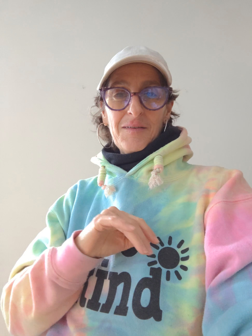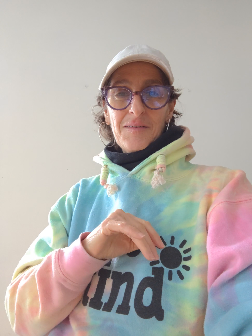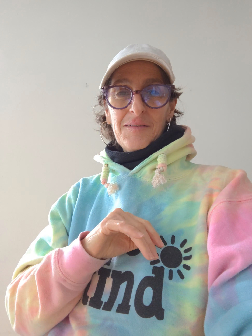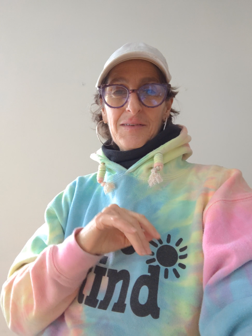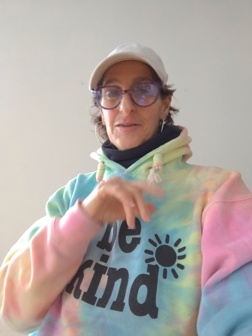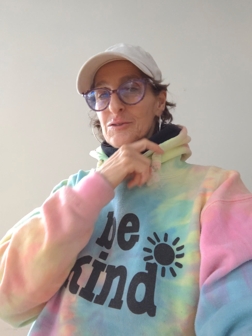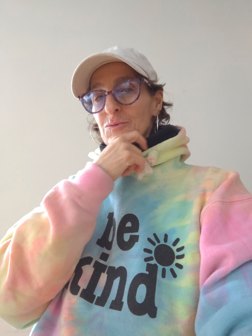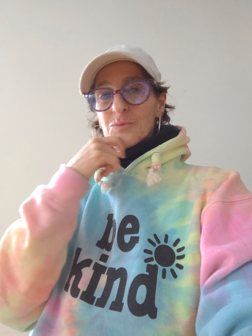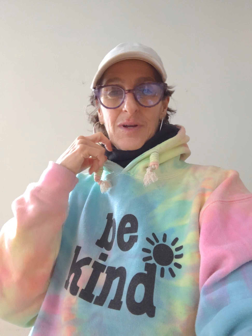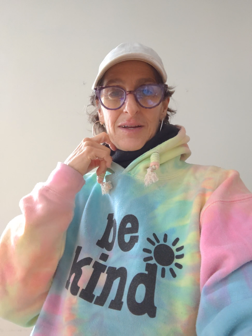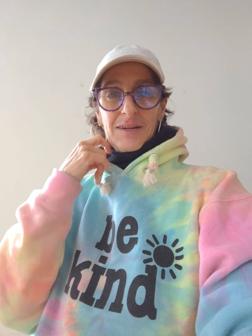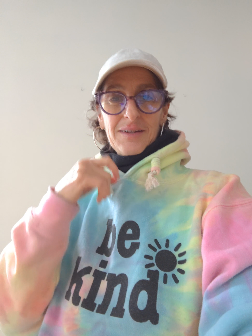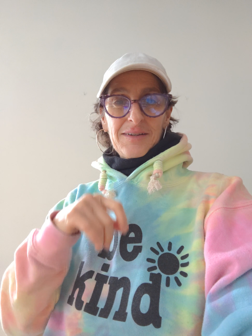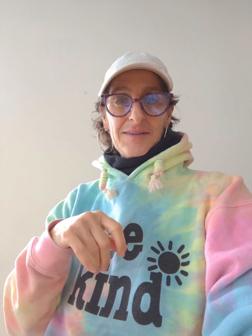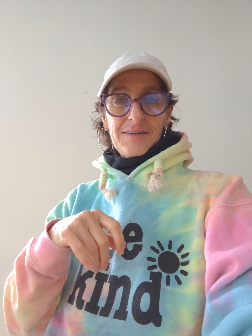dry